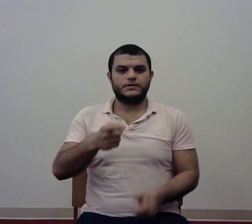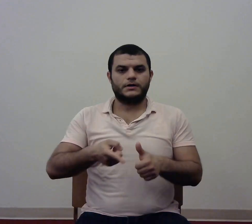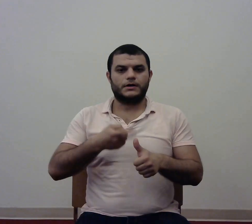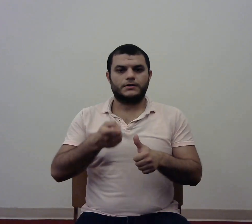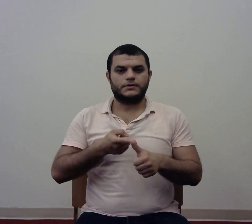ad